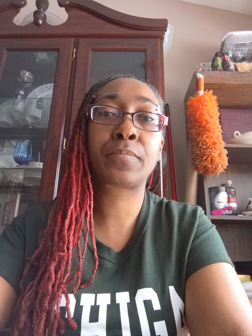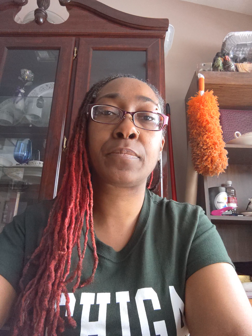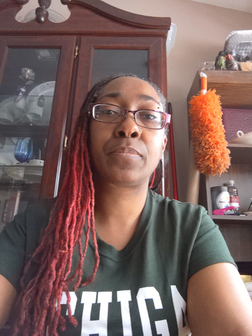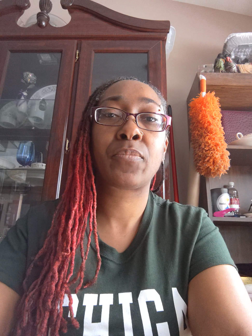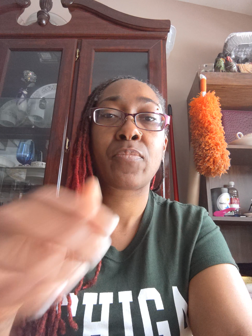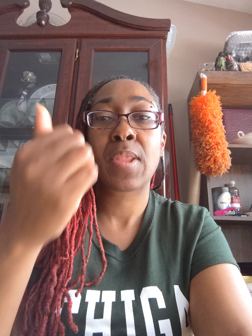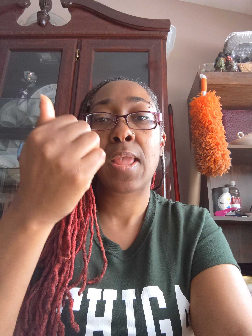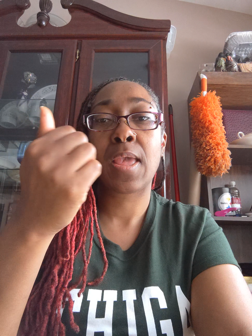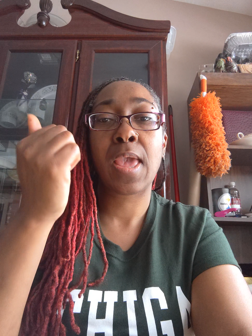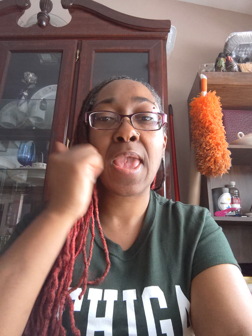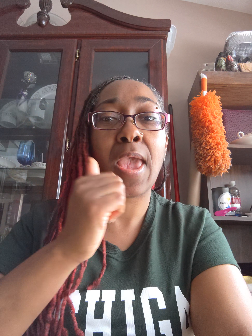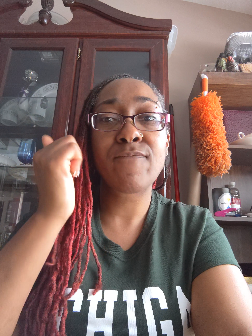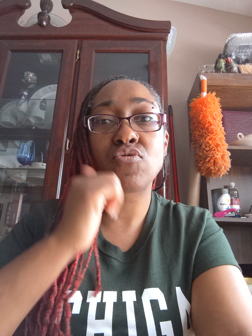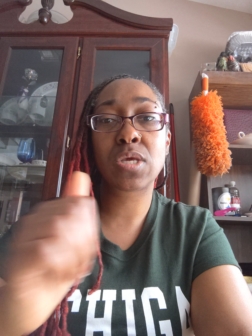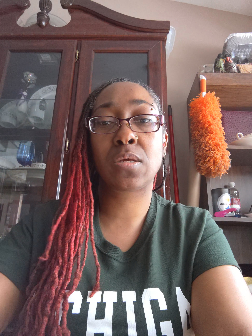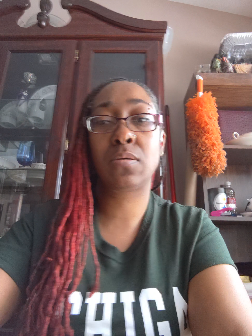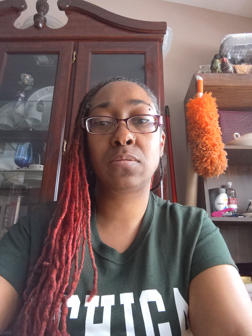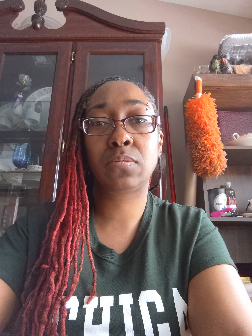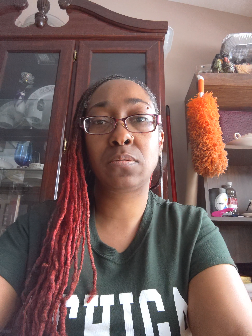every